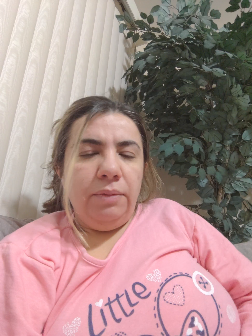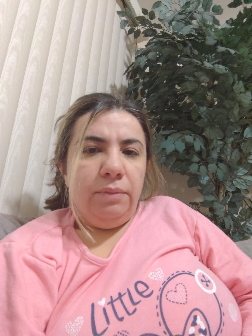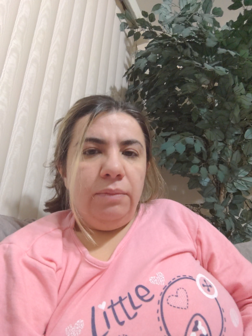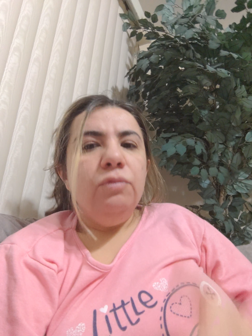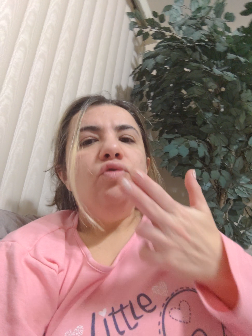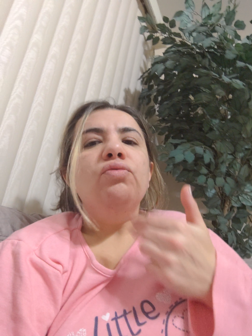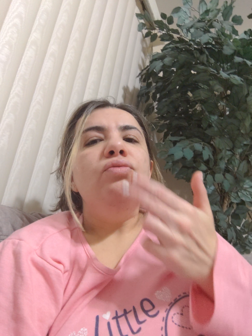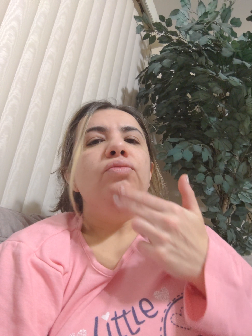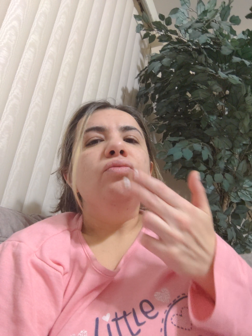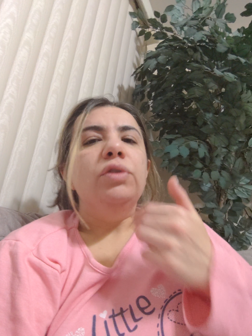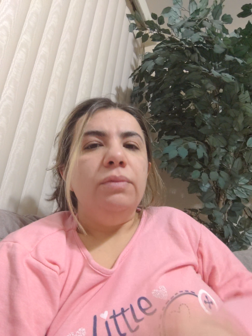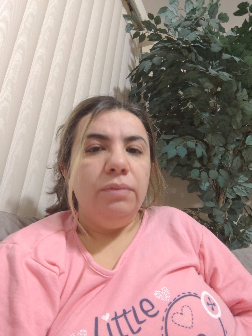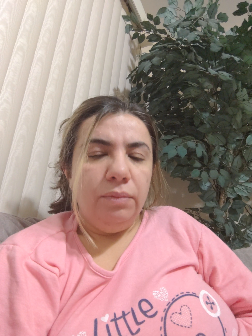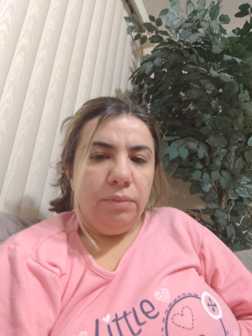cute